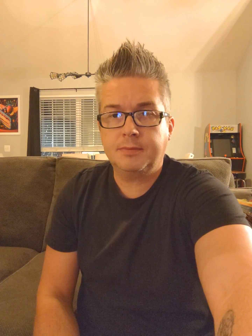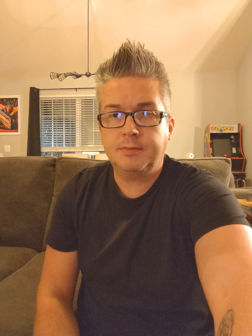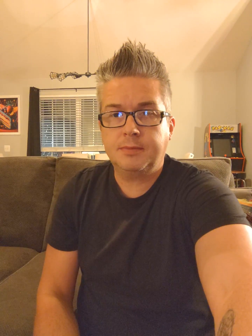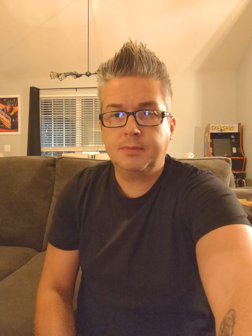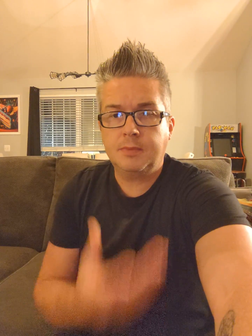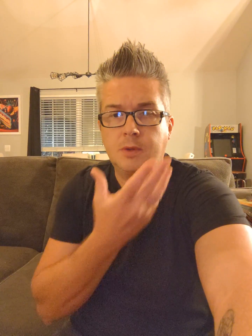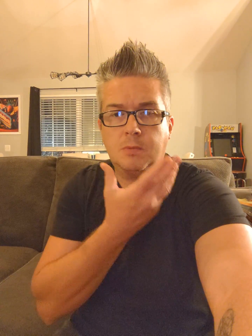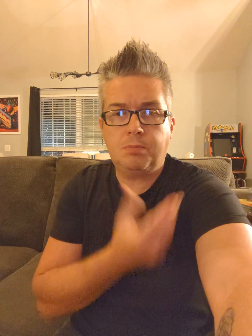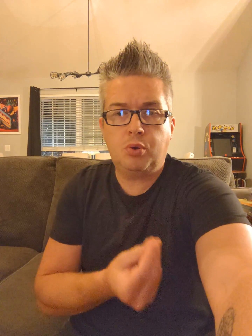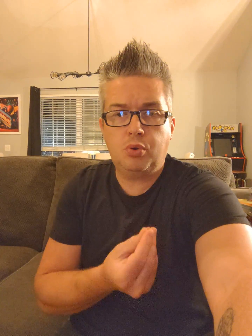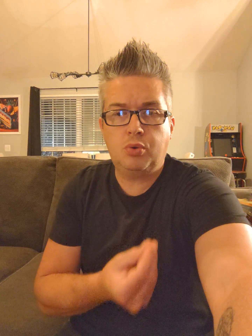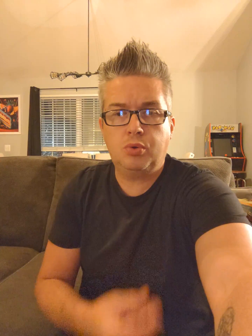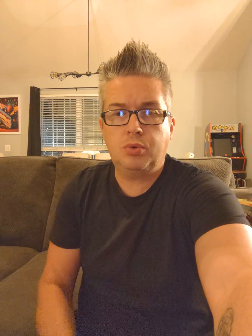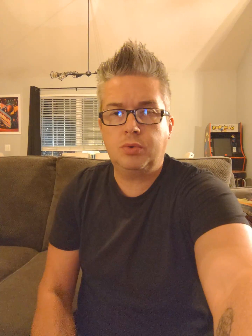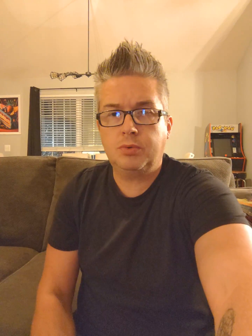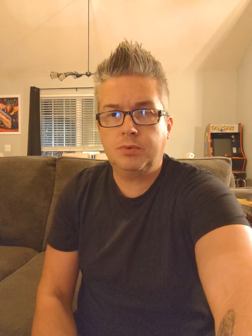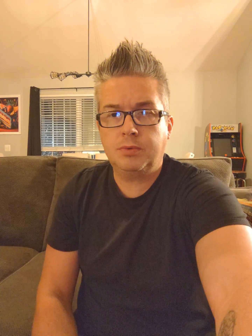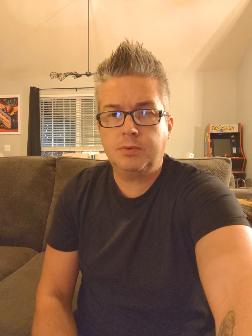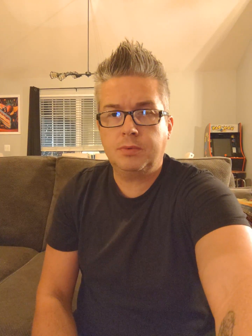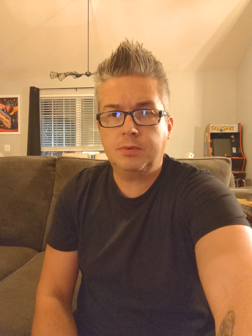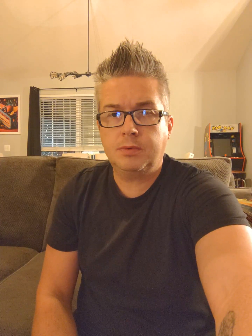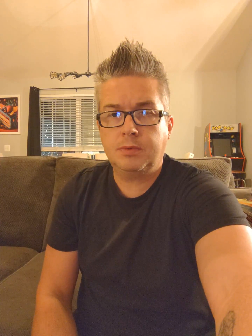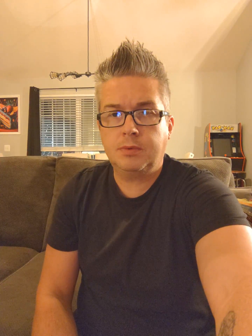poor